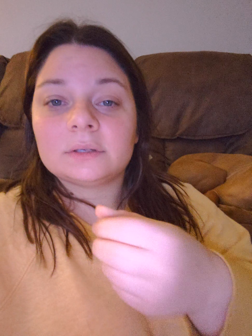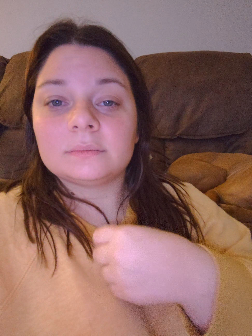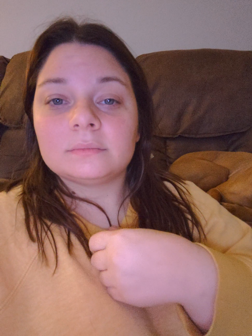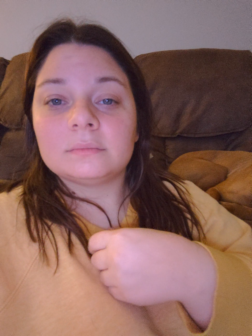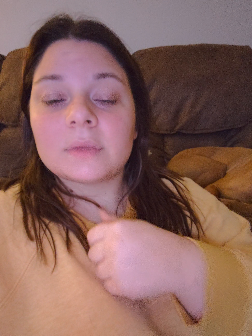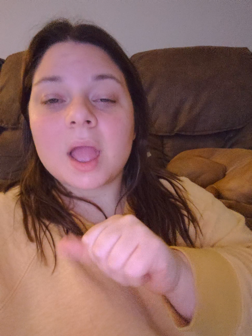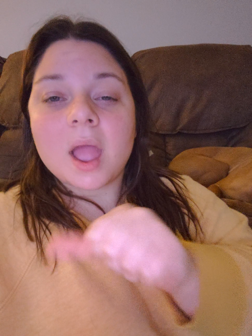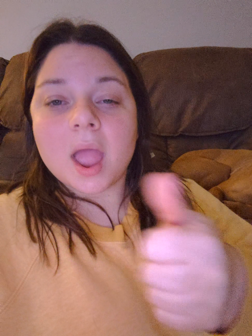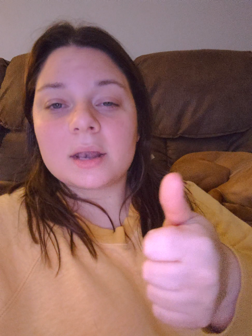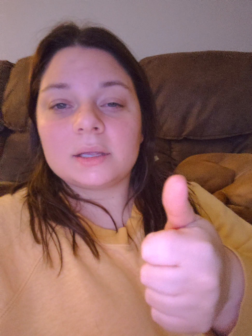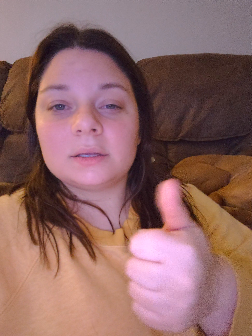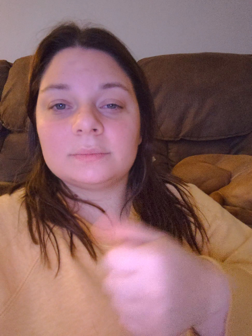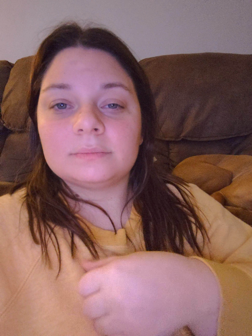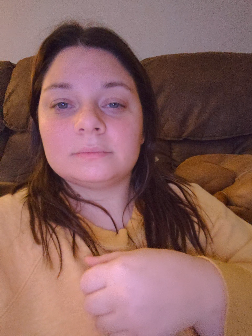any